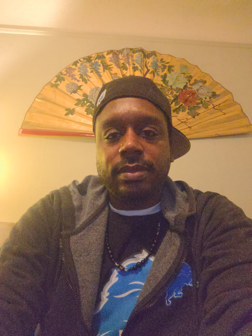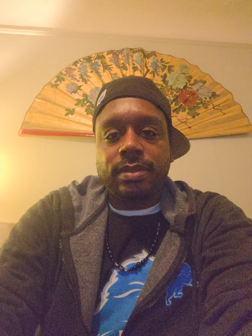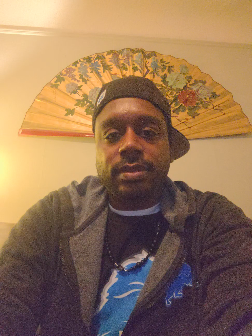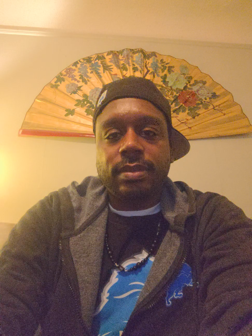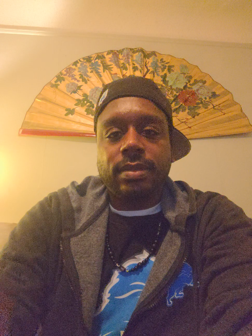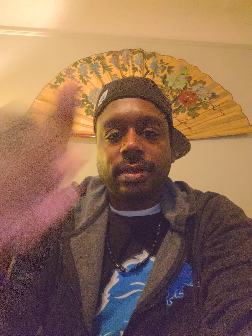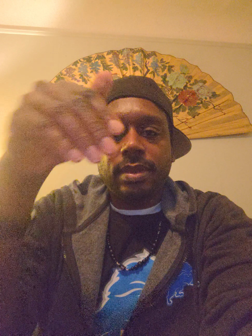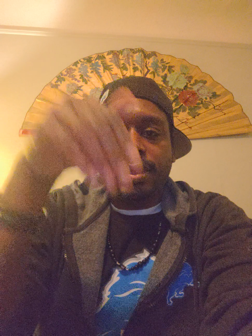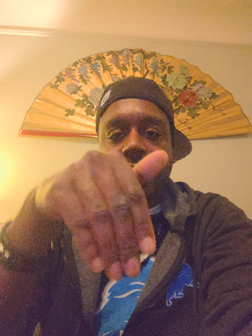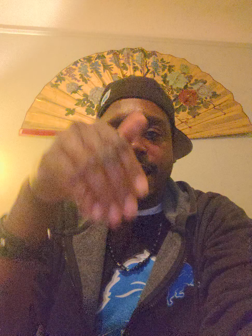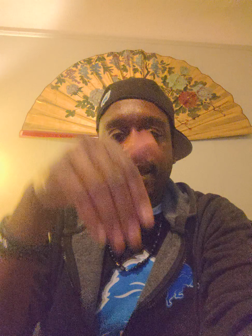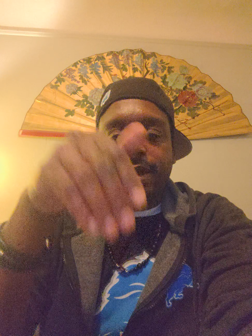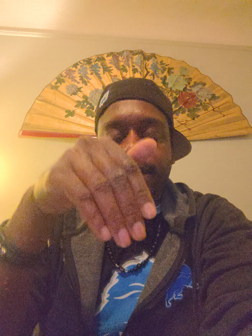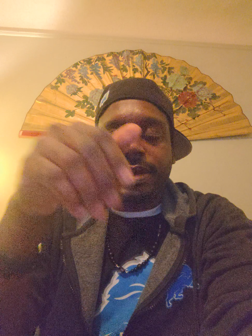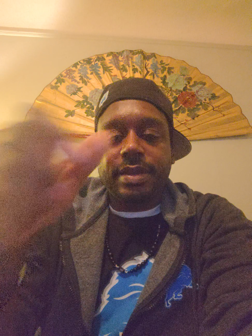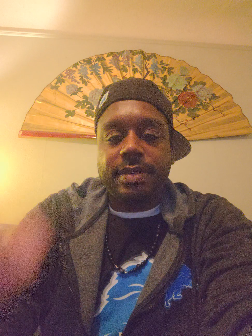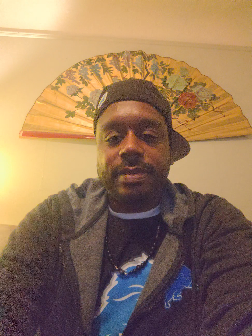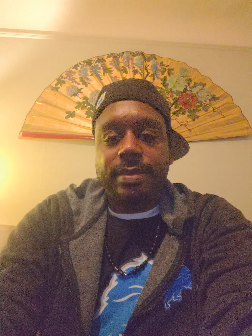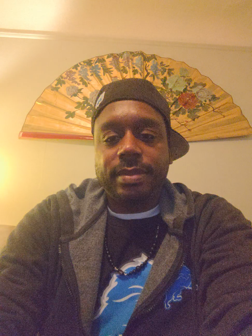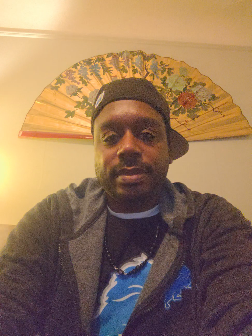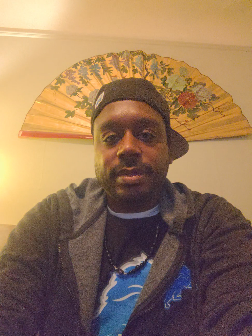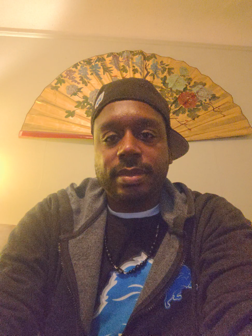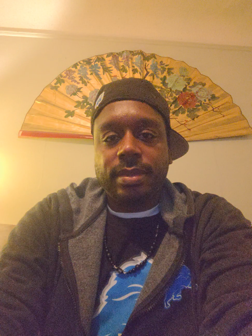night